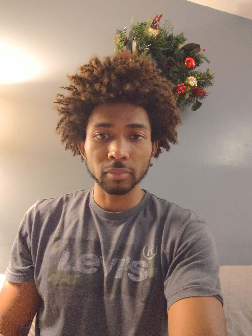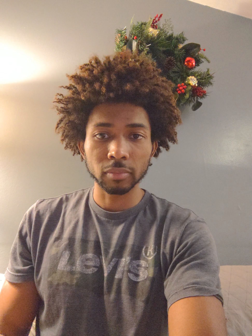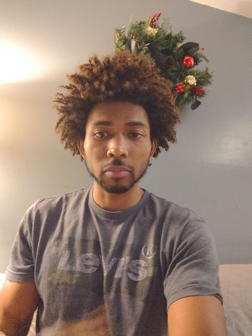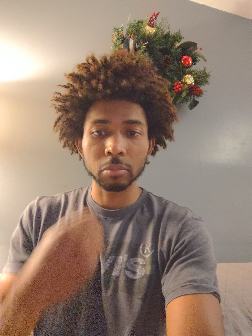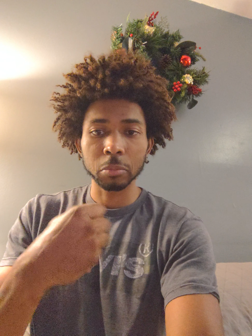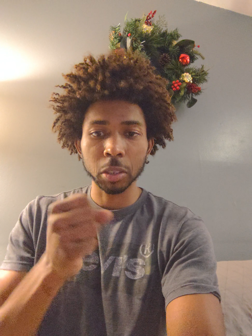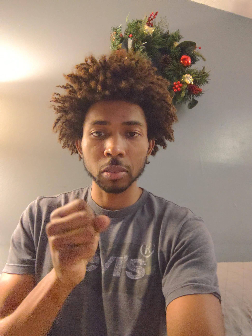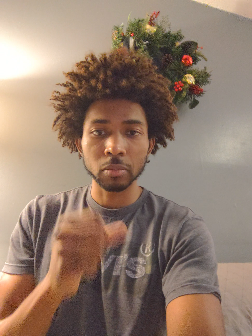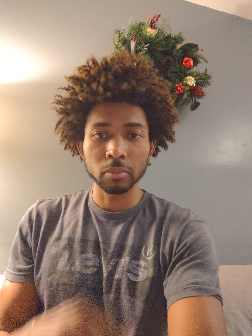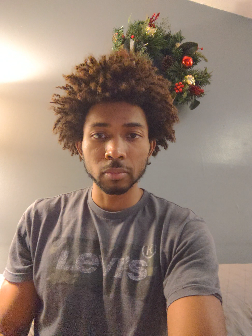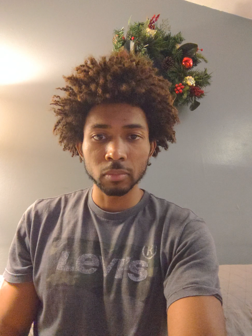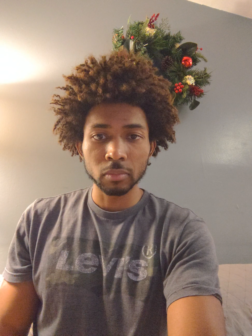make